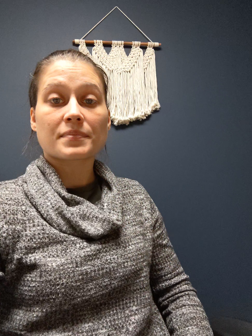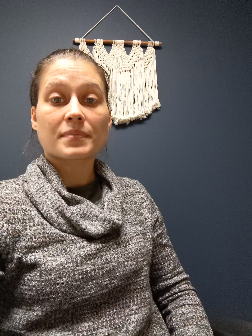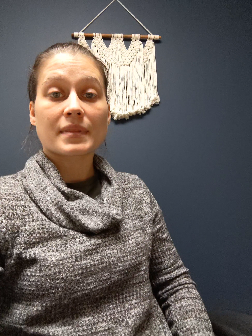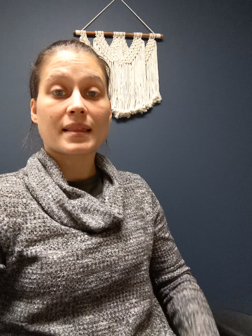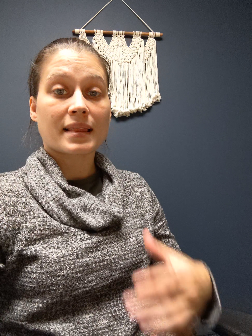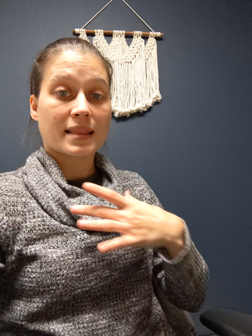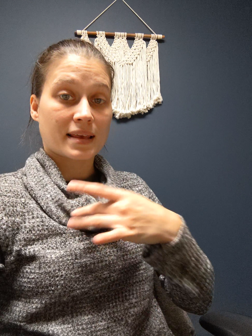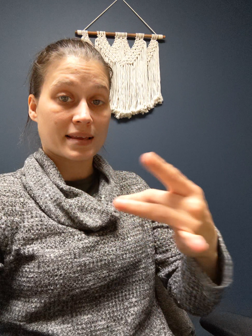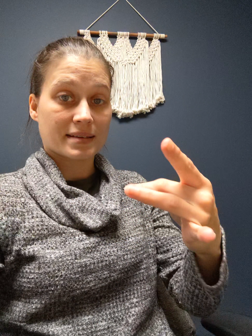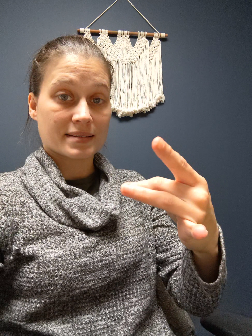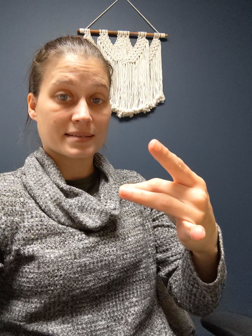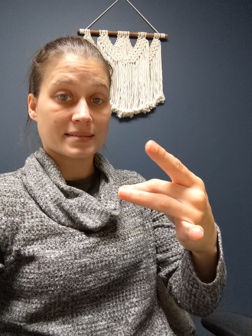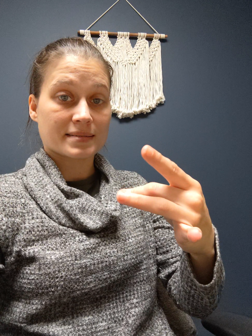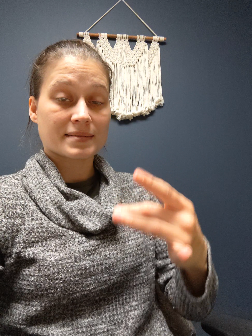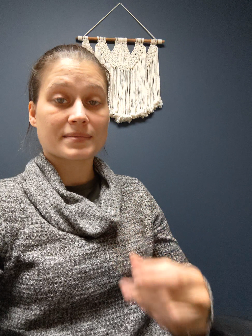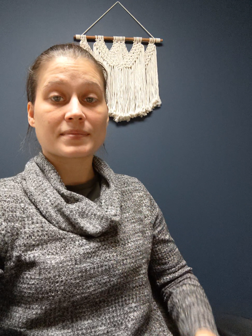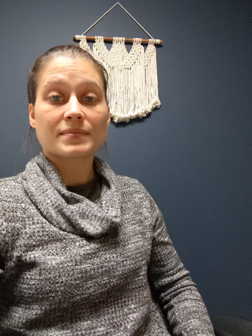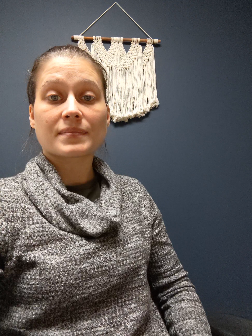like